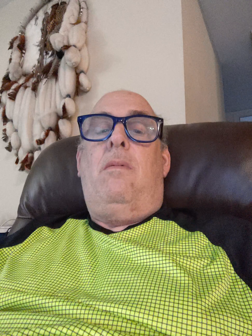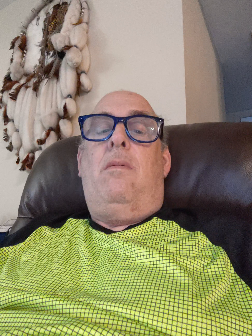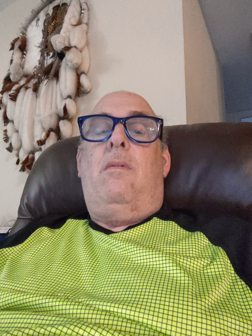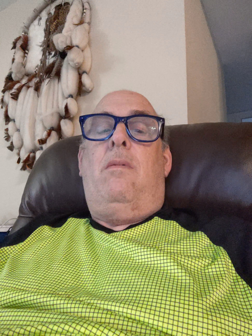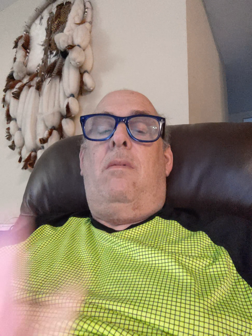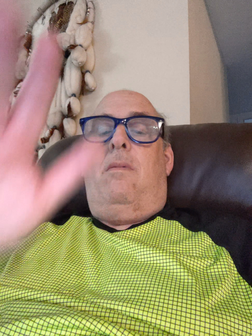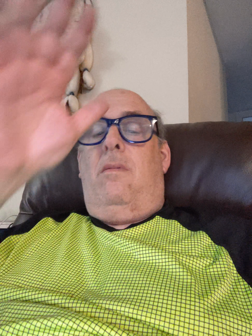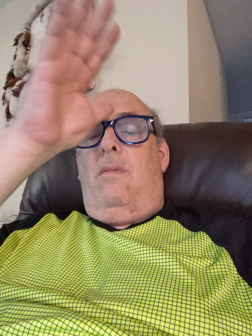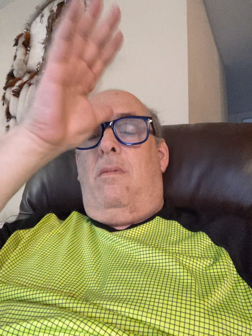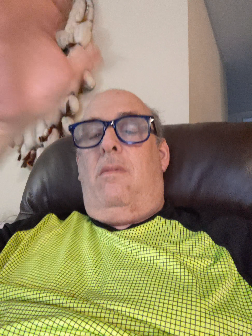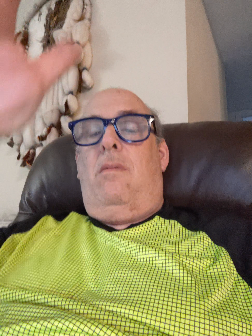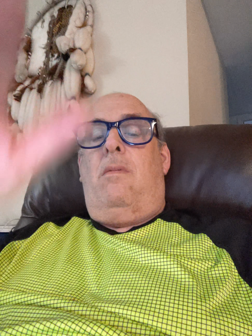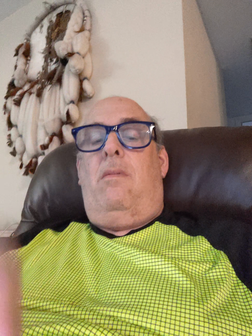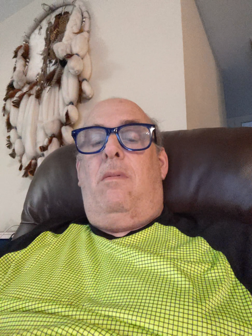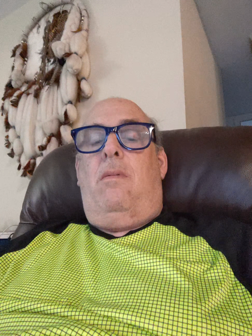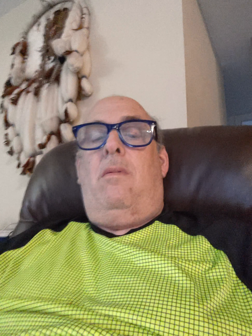grandpa